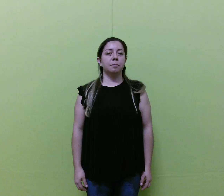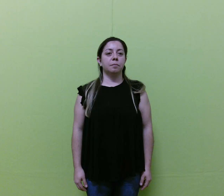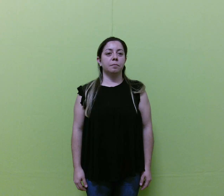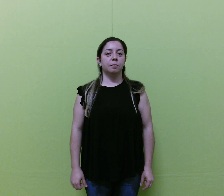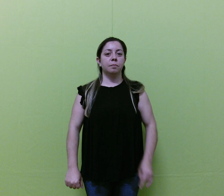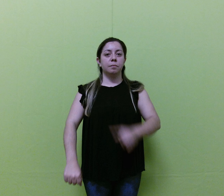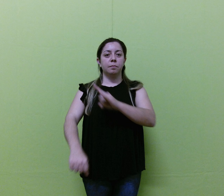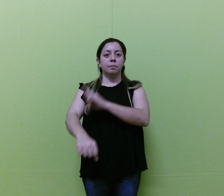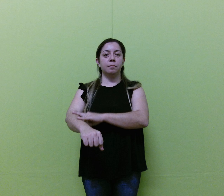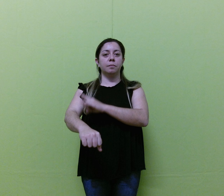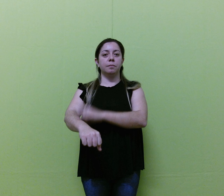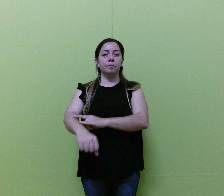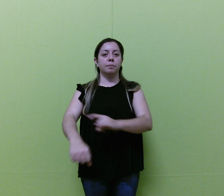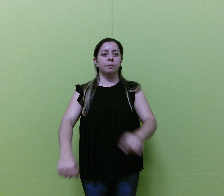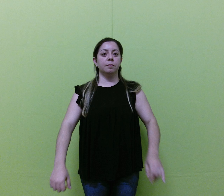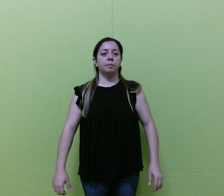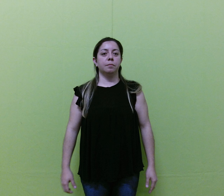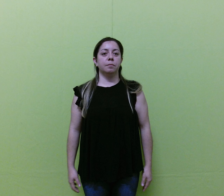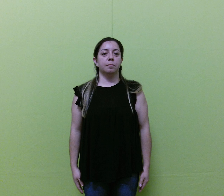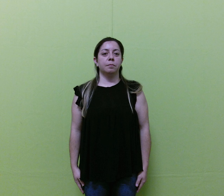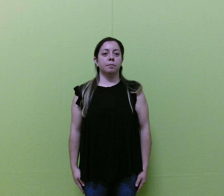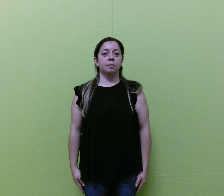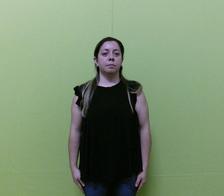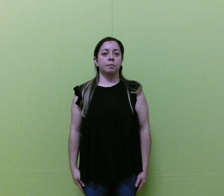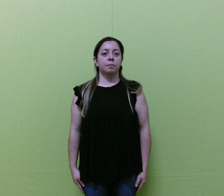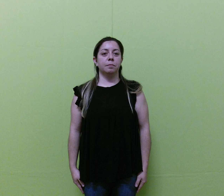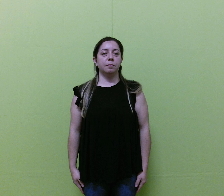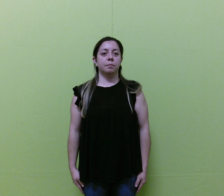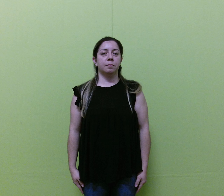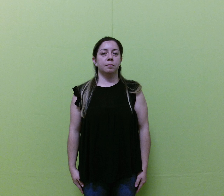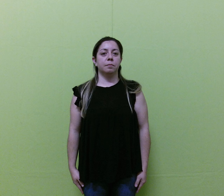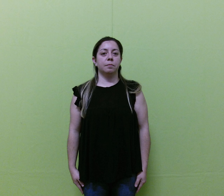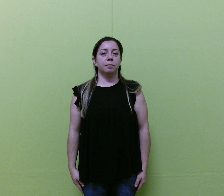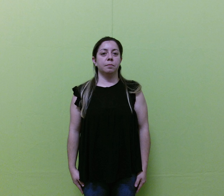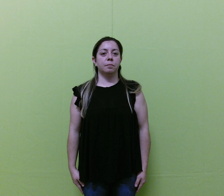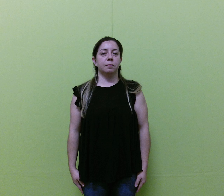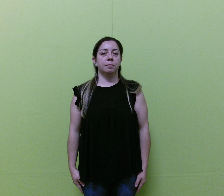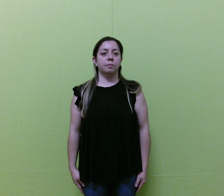banheiro